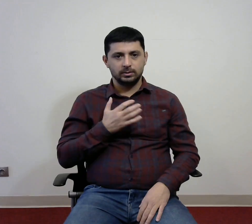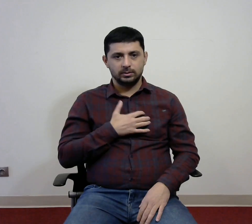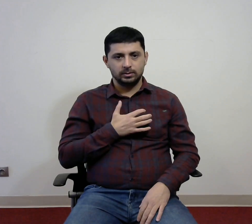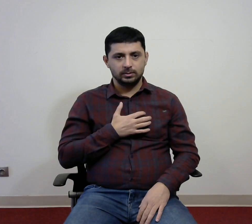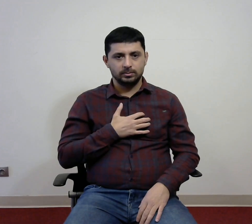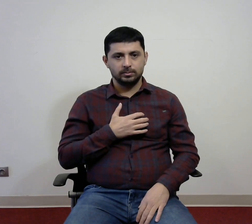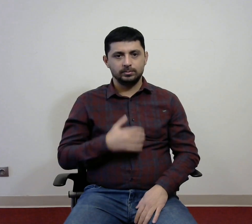istəmək